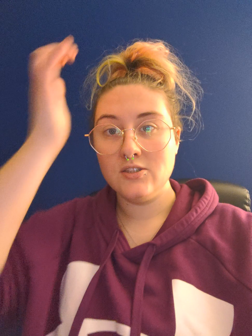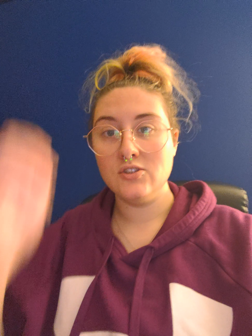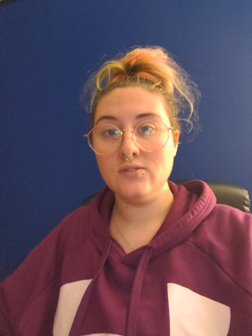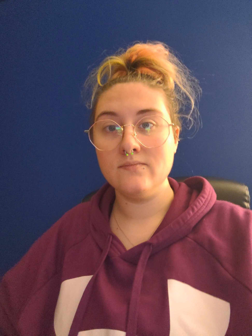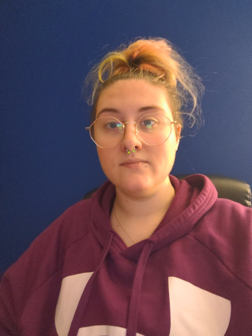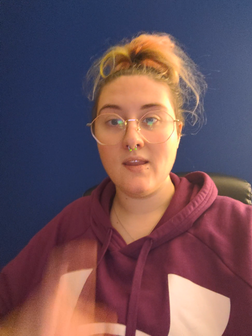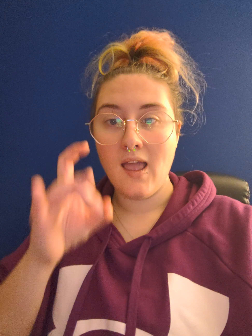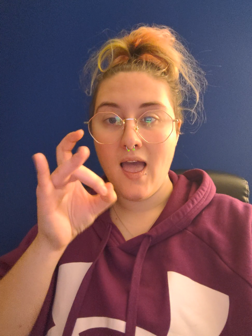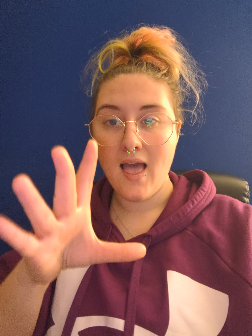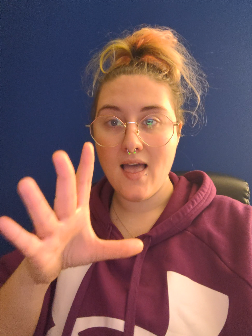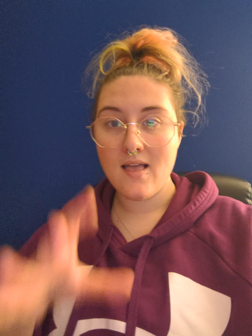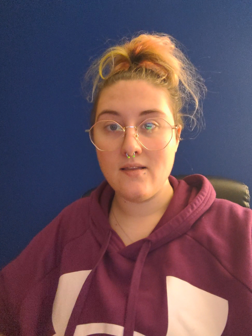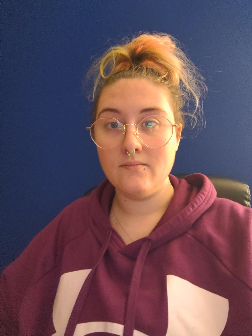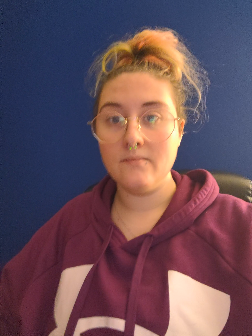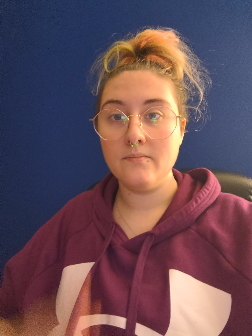hate